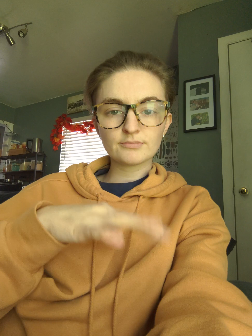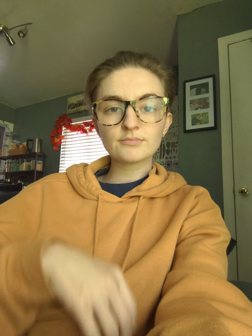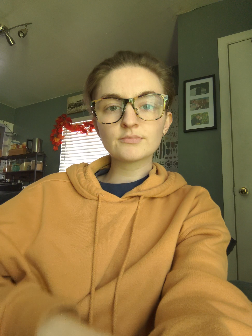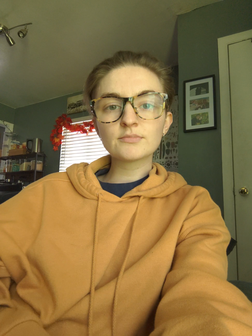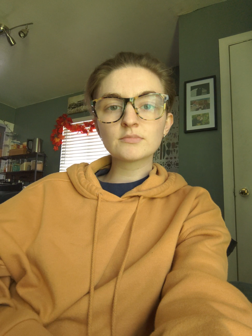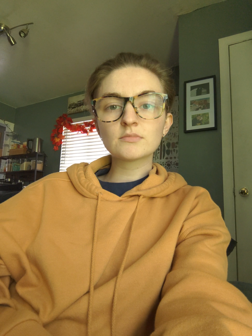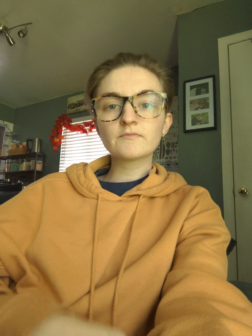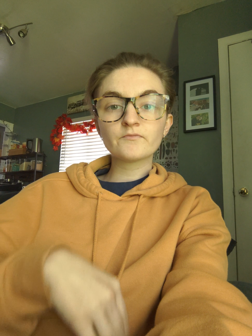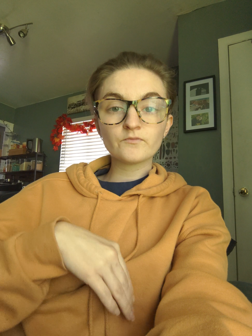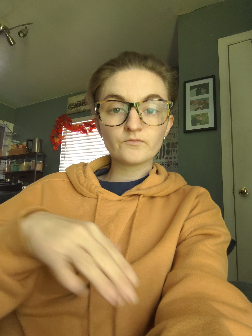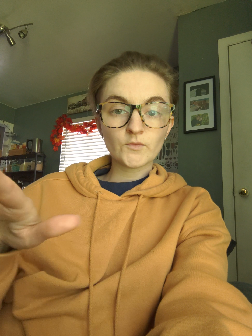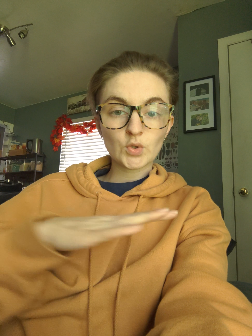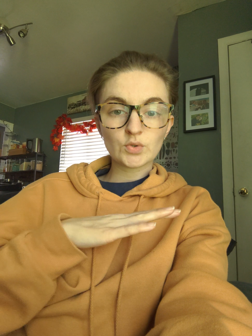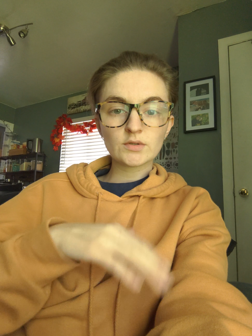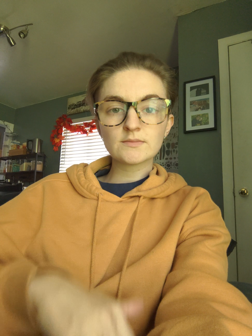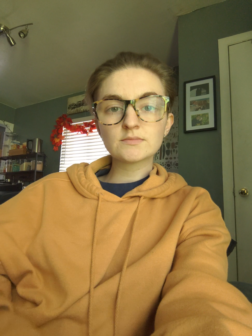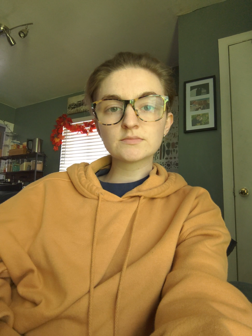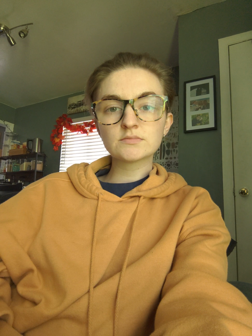full